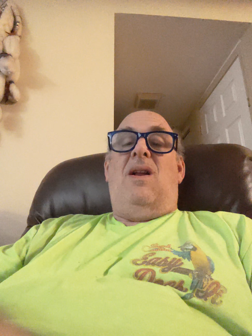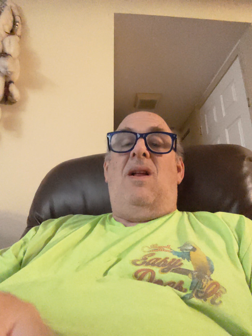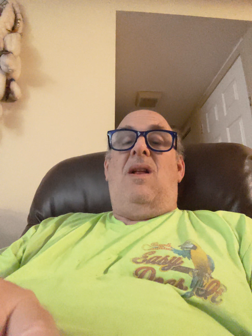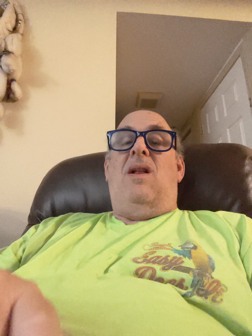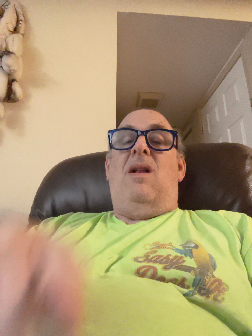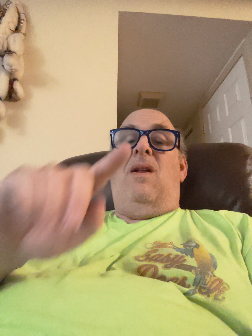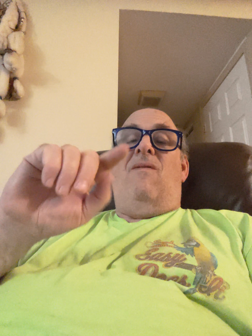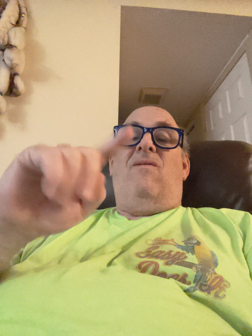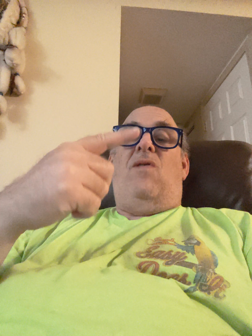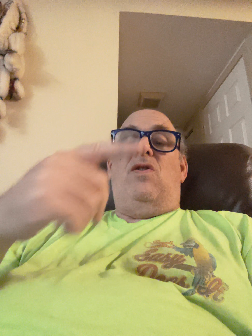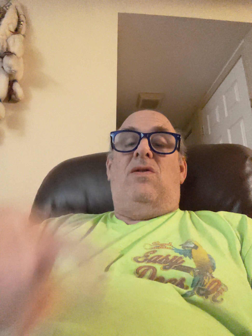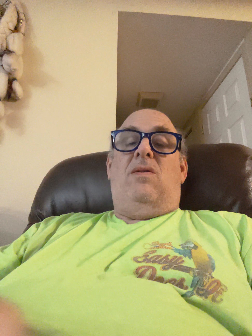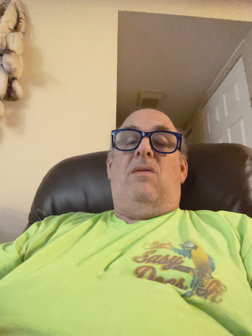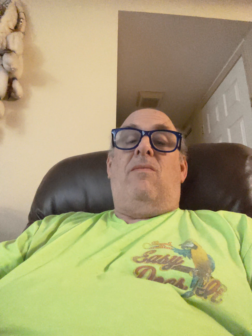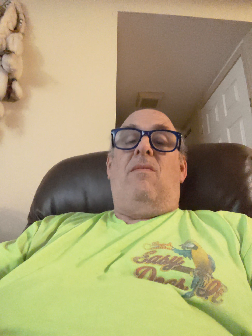first